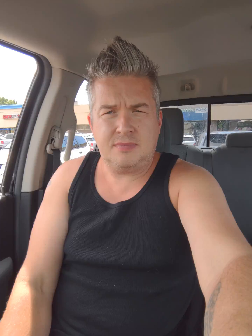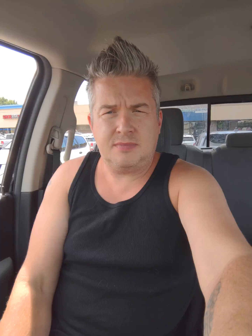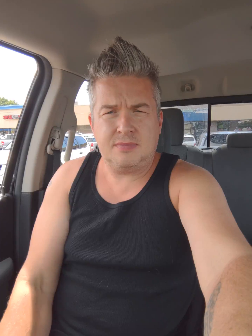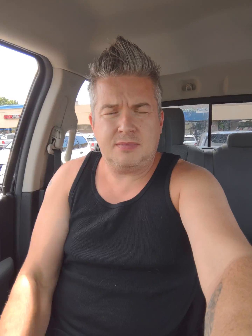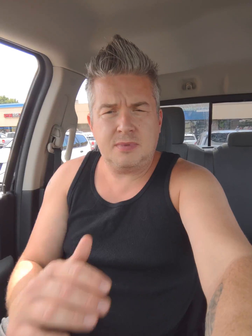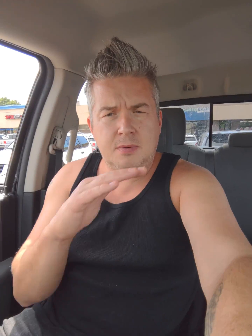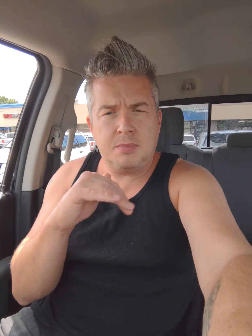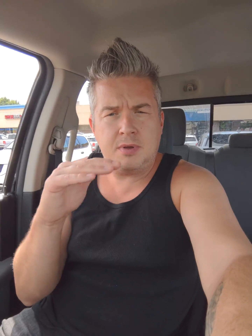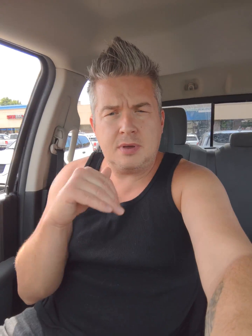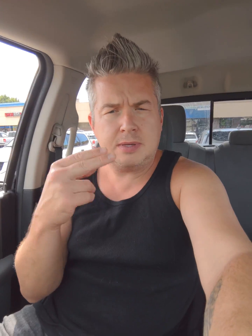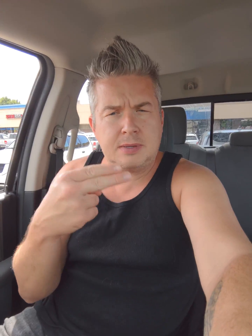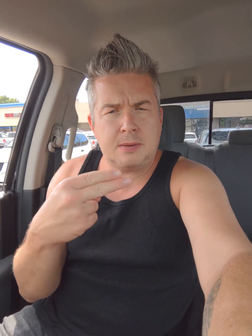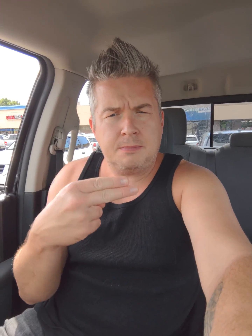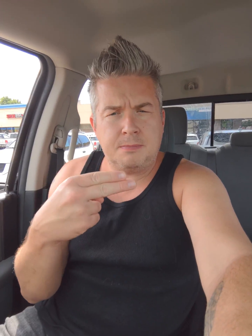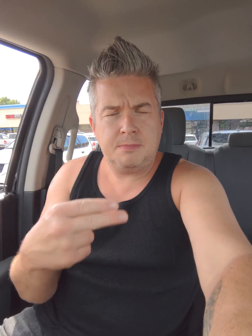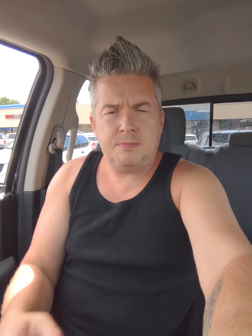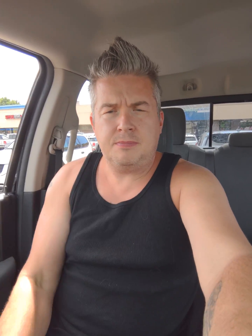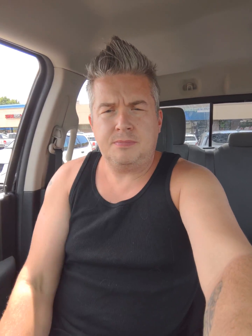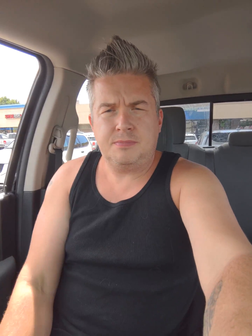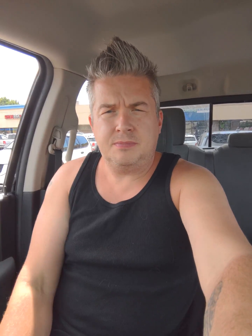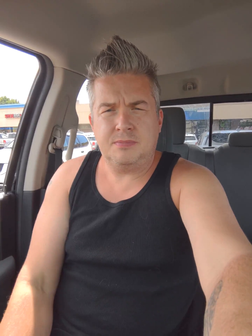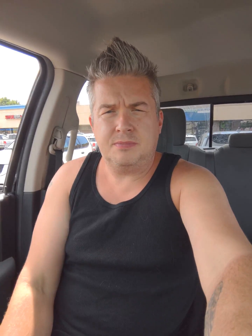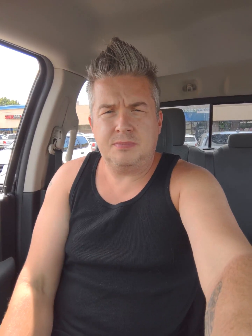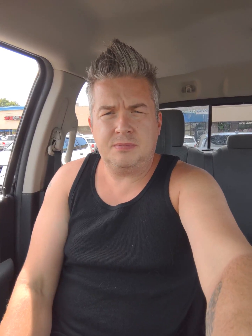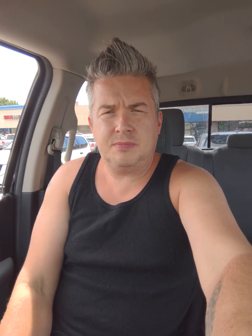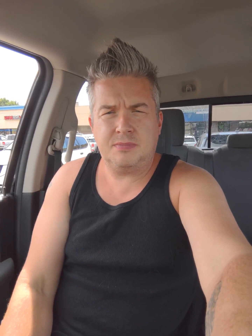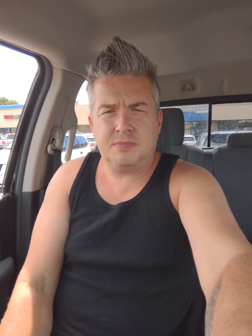pet's name